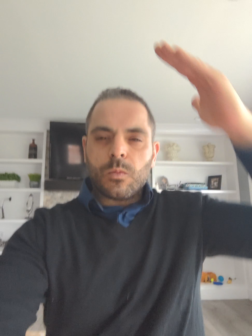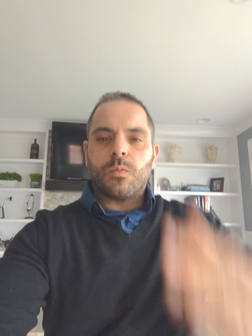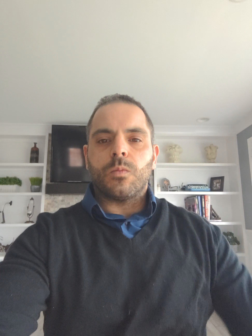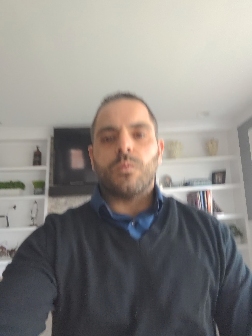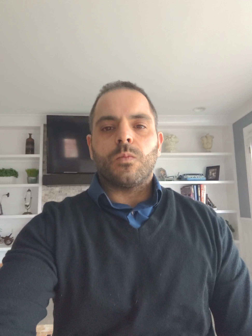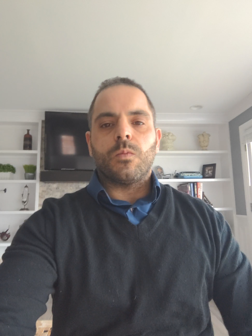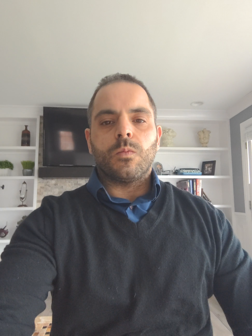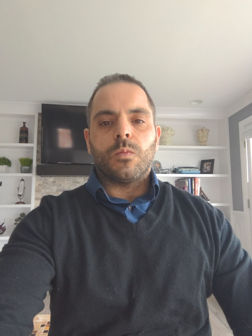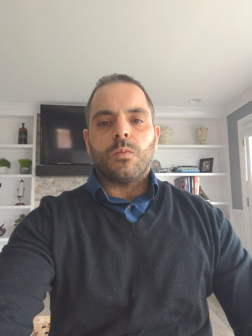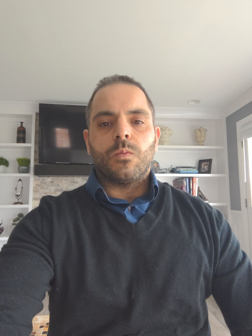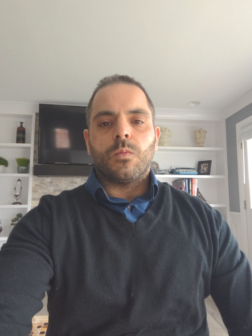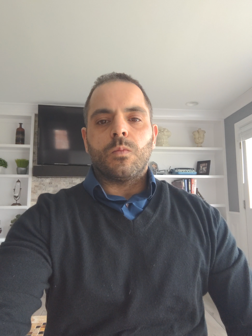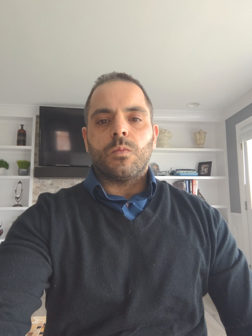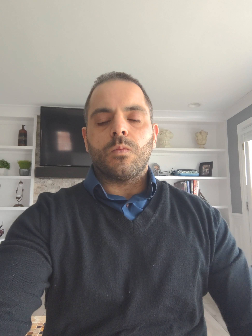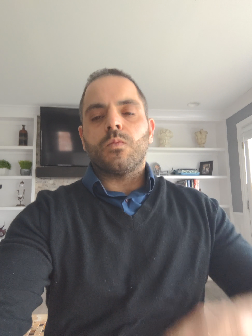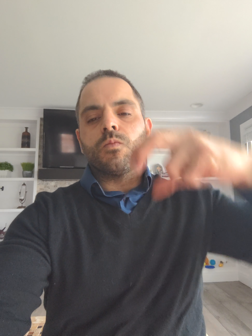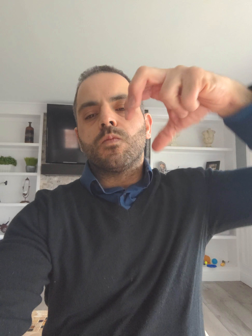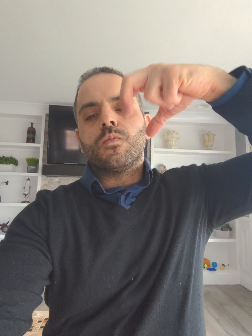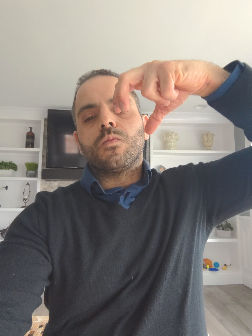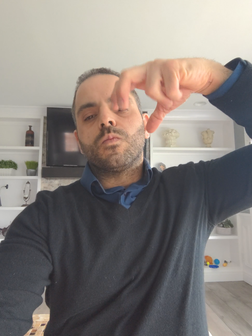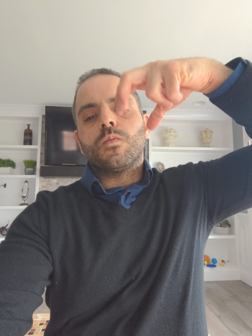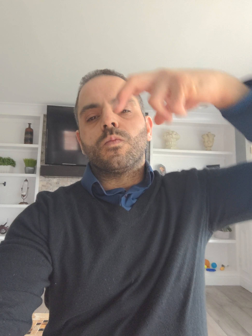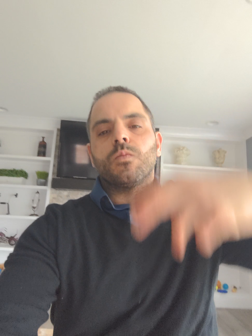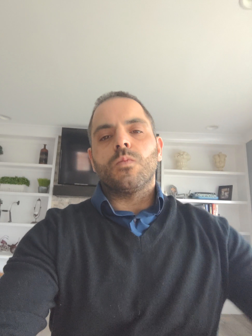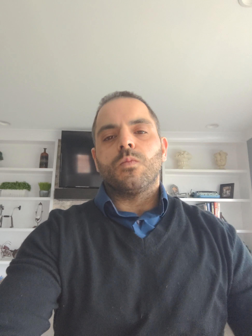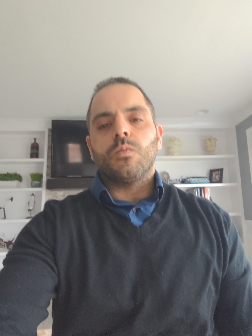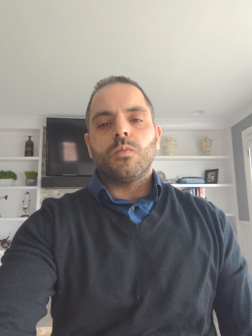helicopter